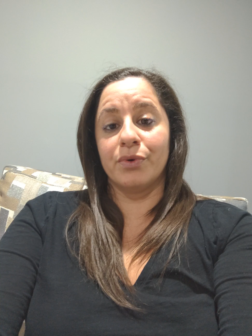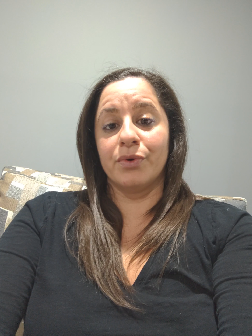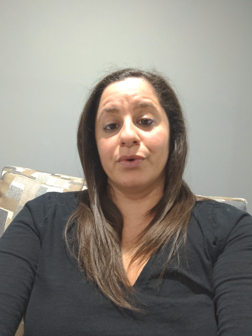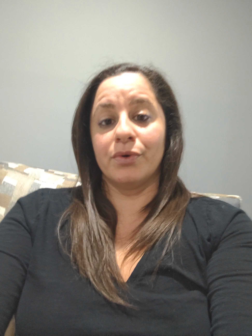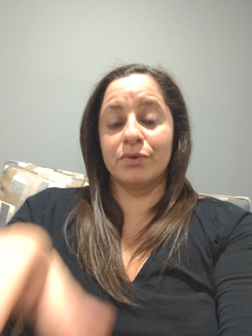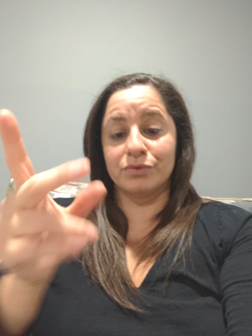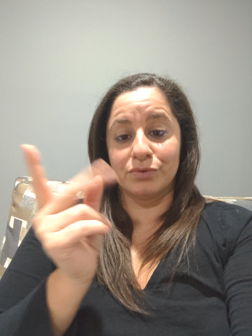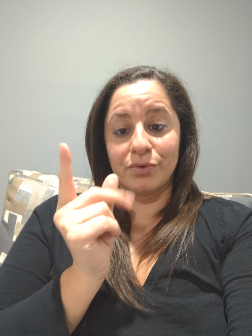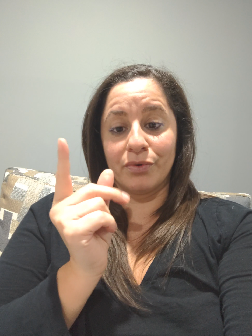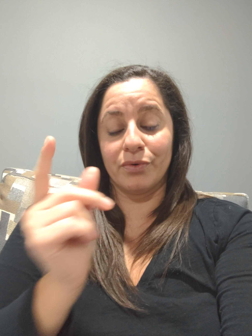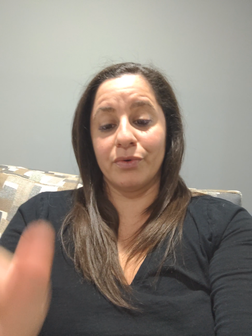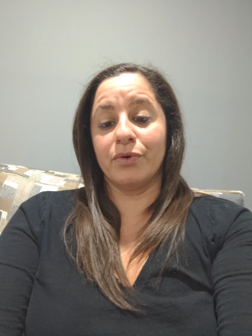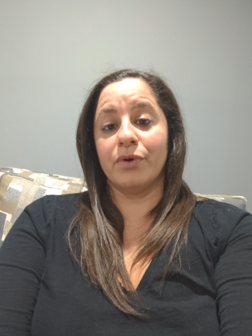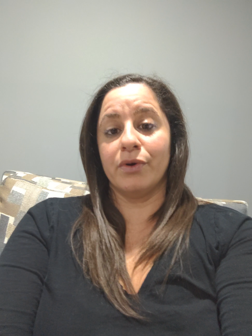dog